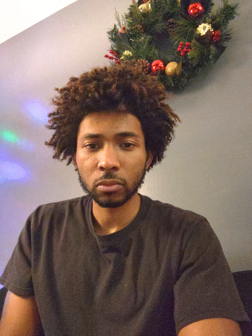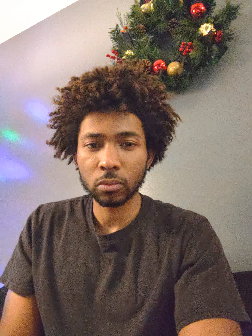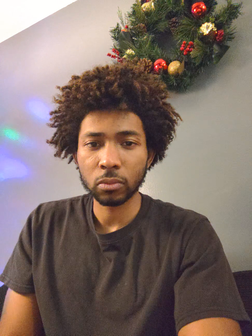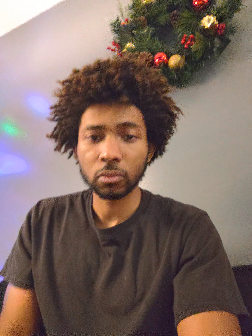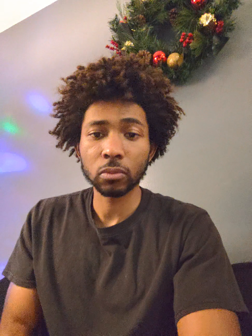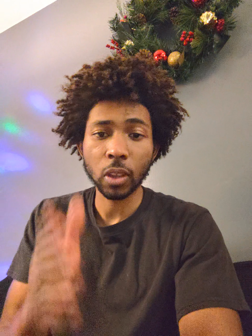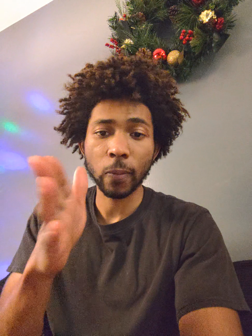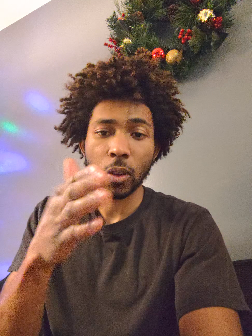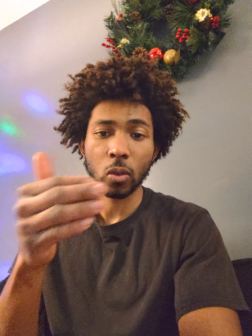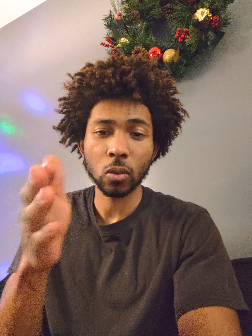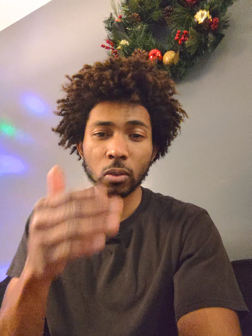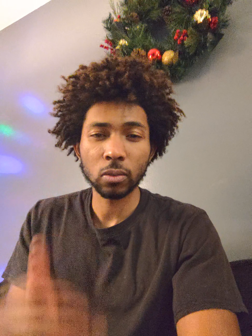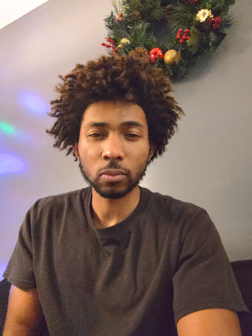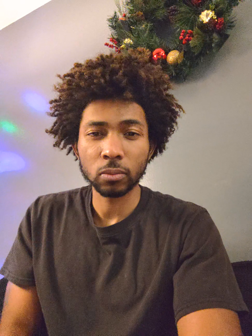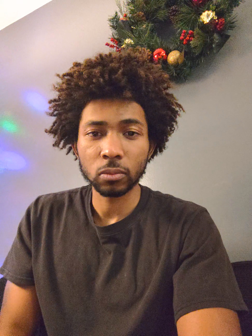flag